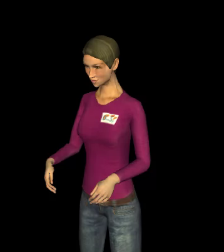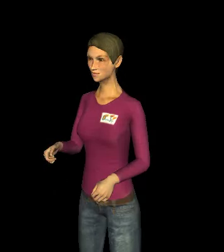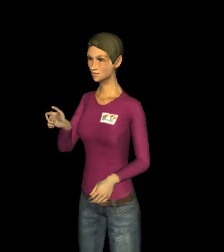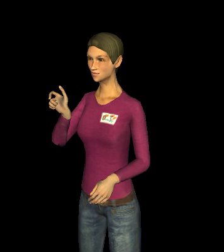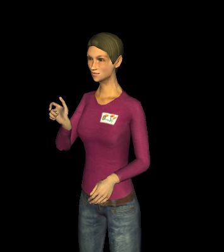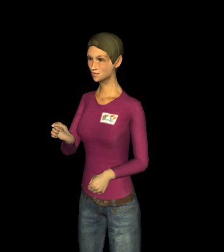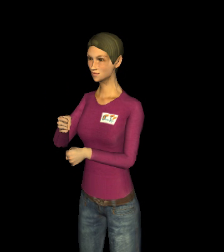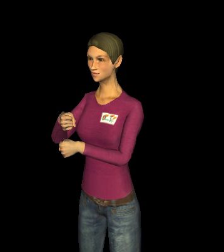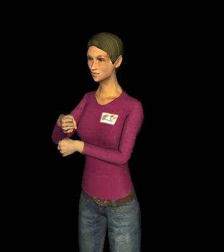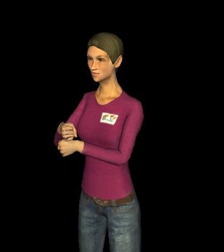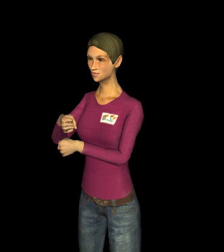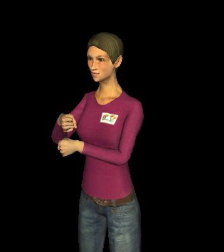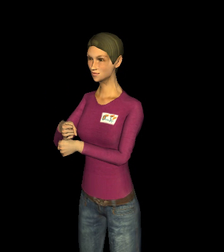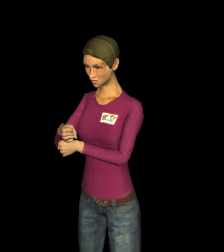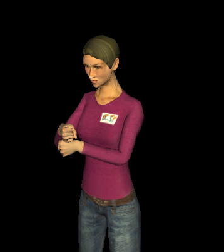عامل